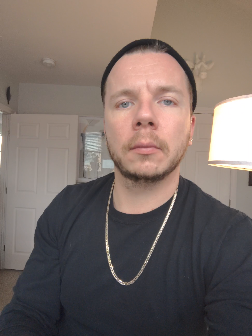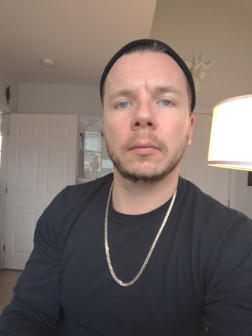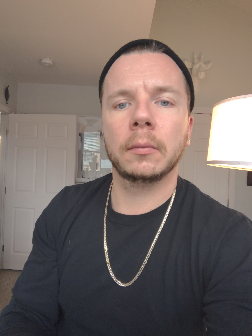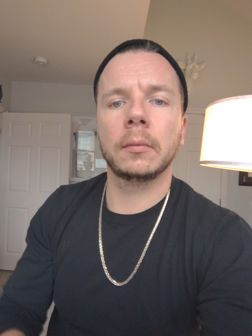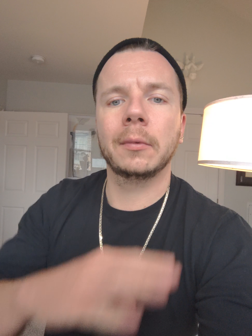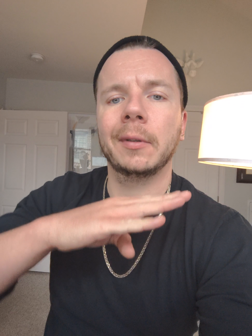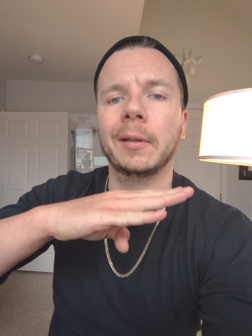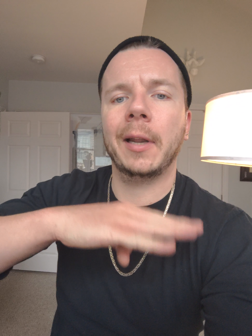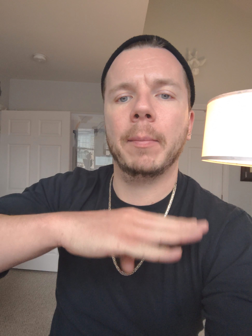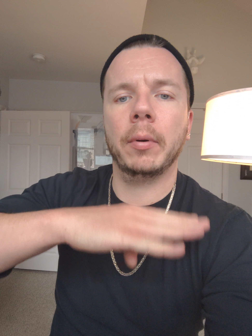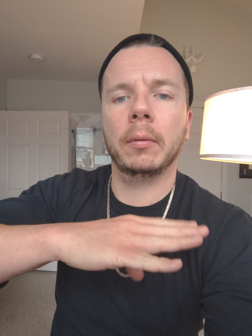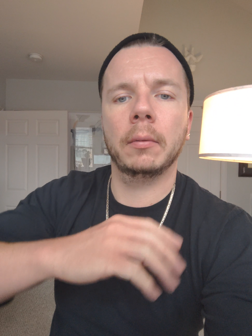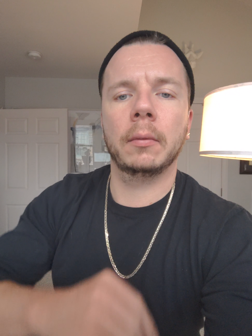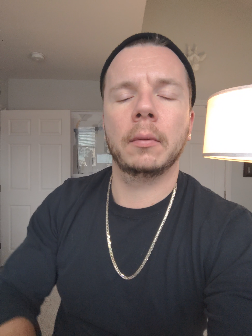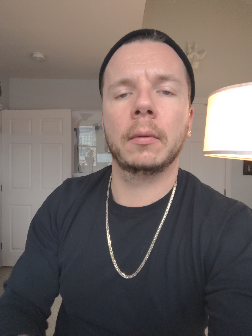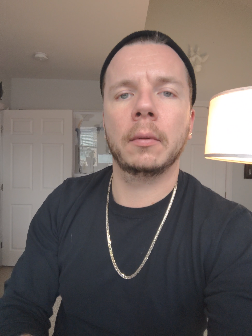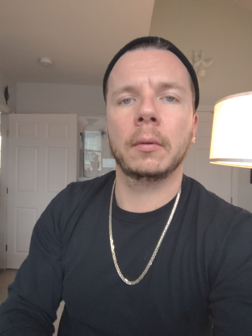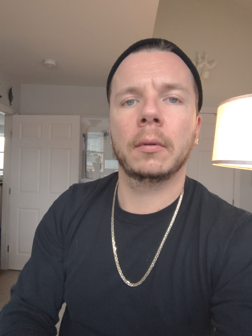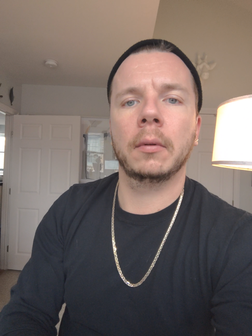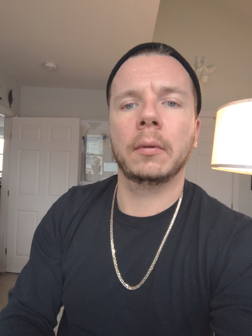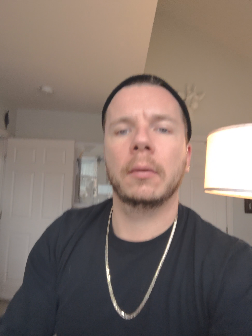table